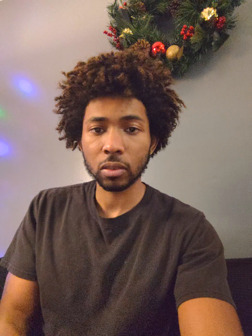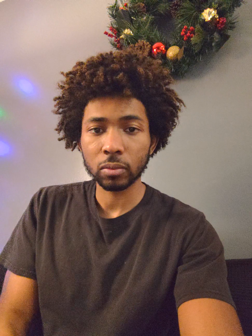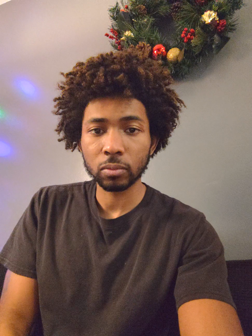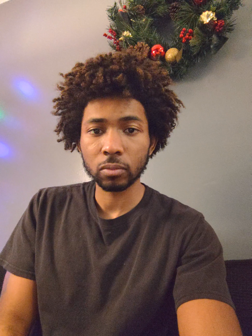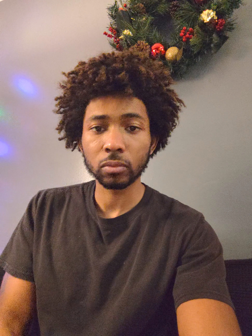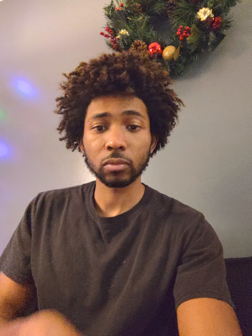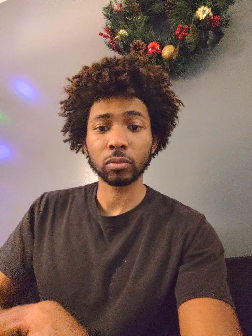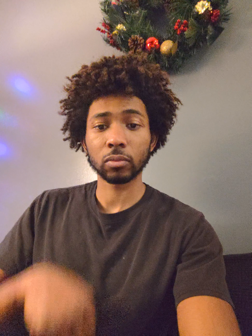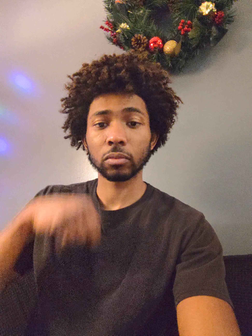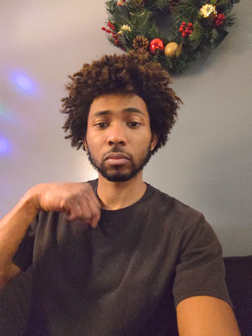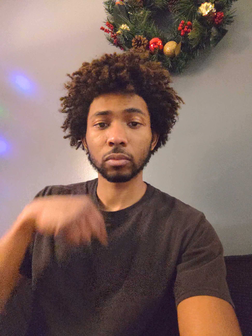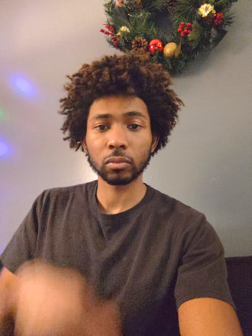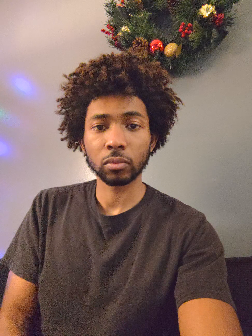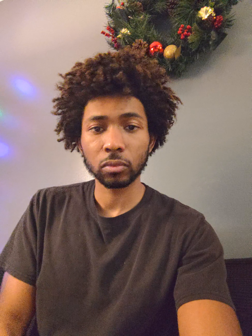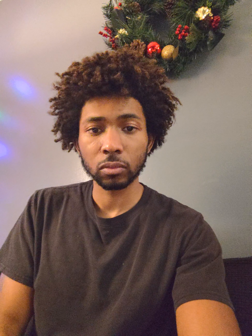zipper